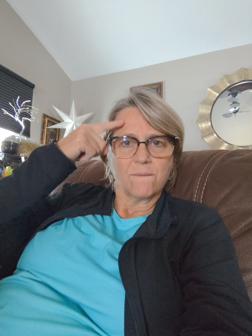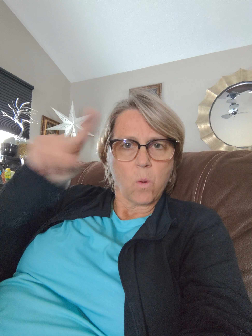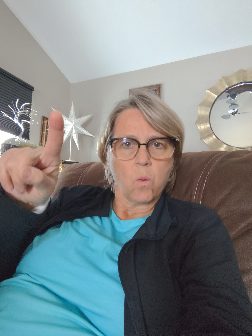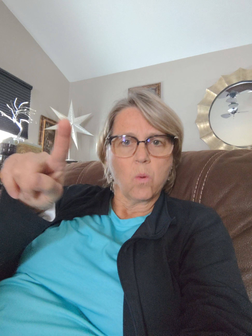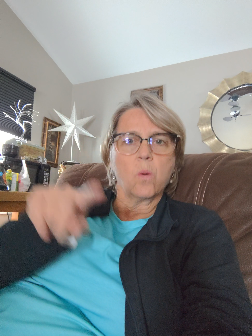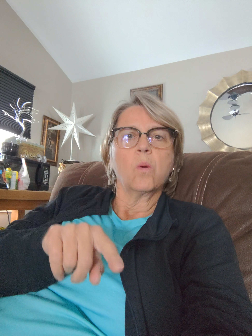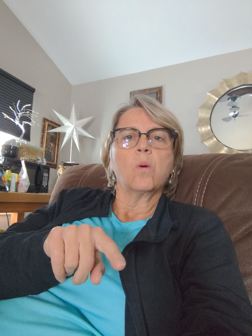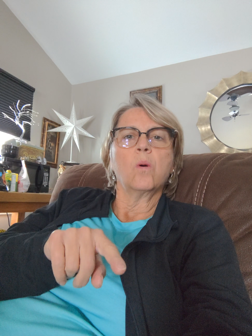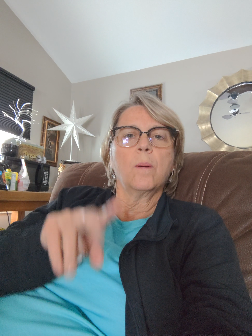for